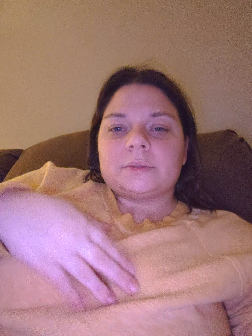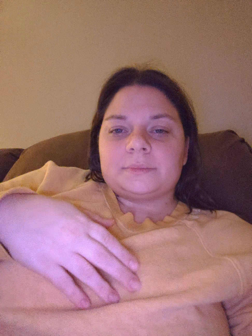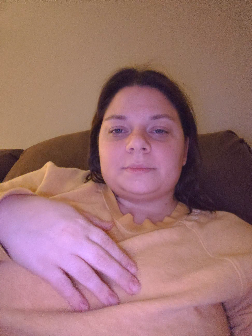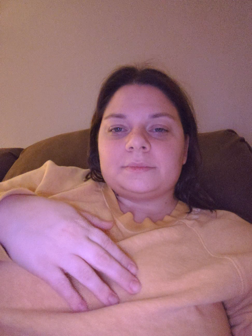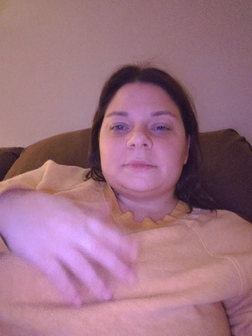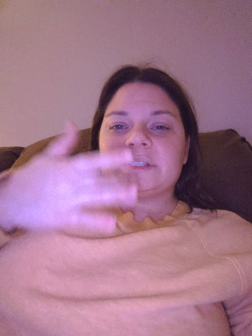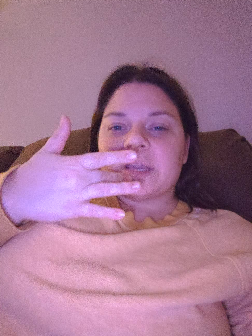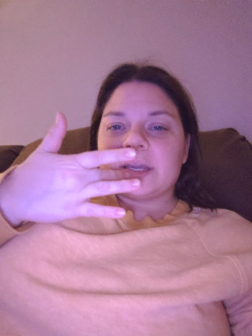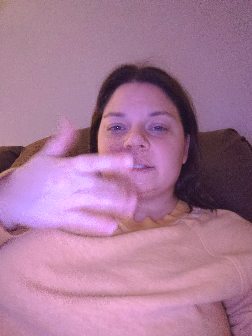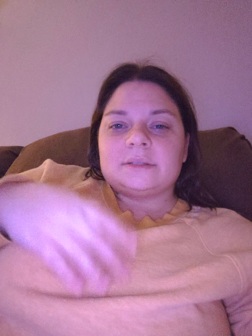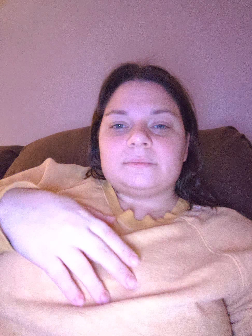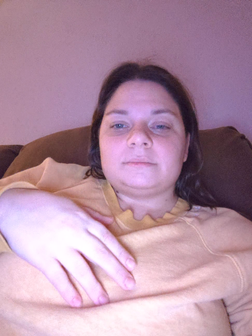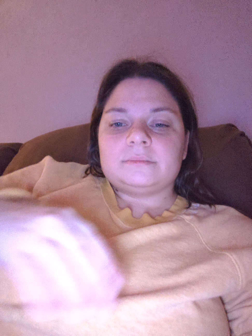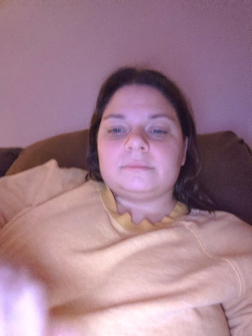taste